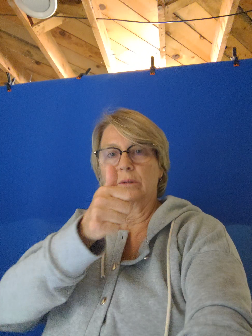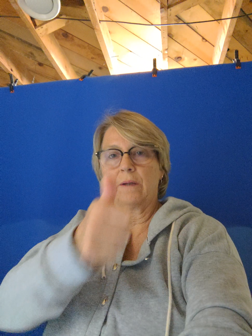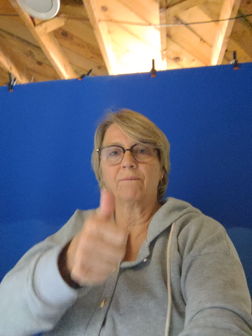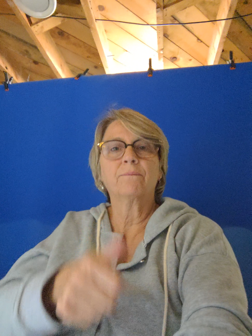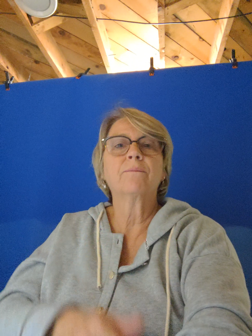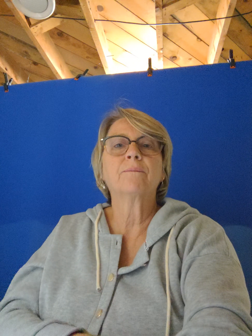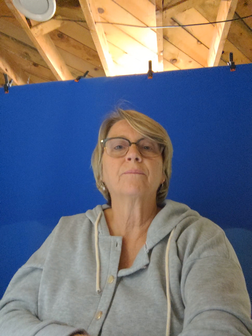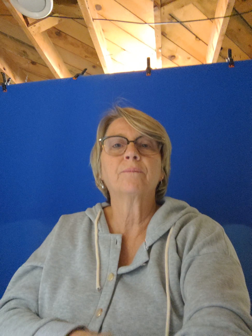yourself